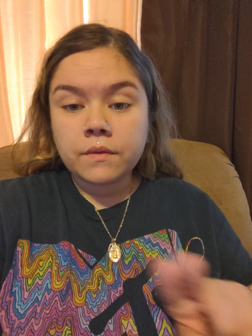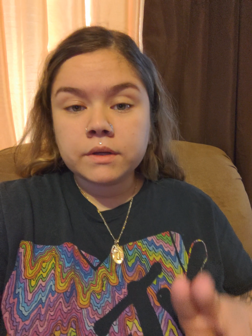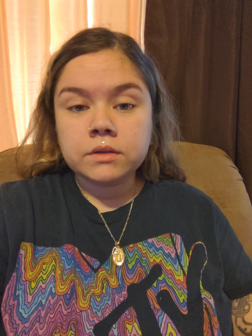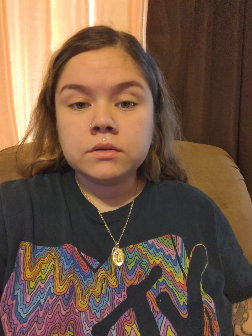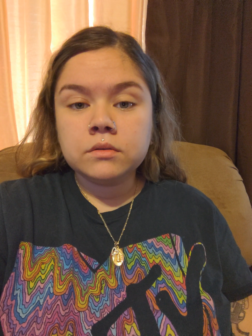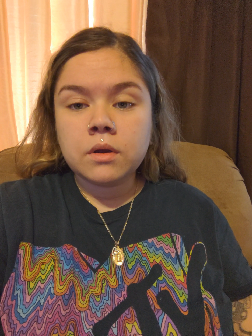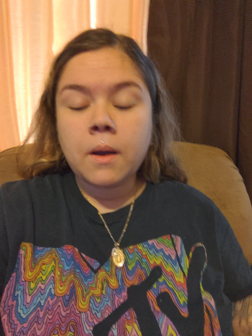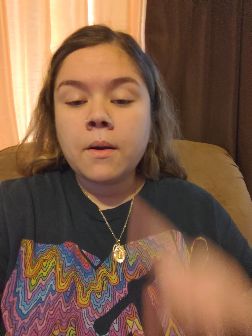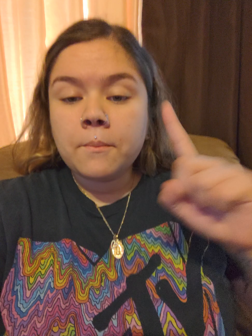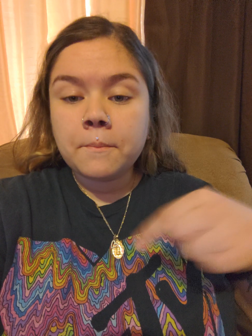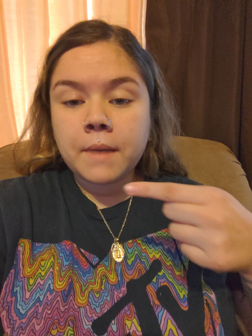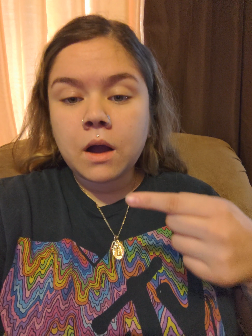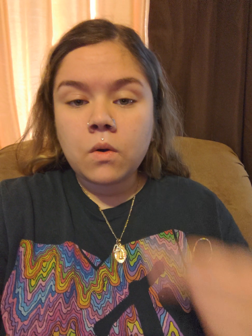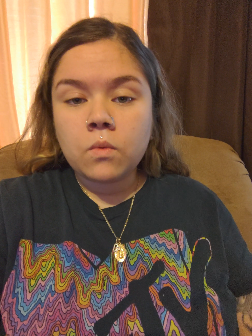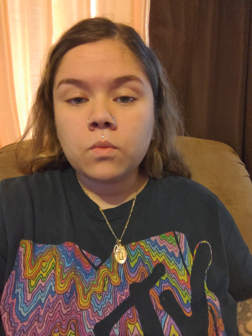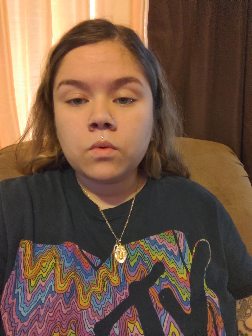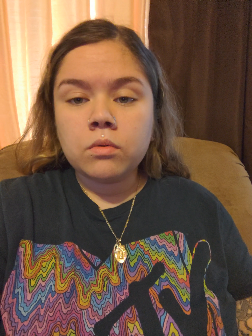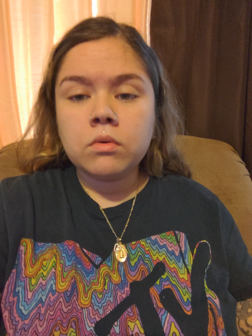about